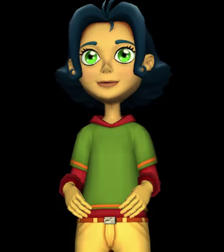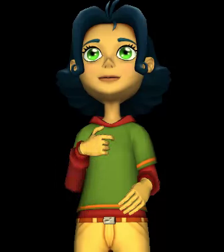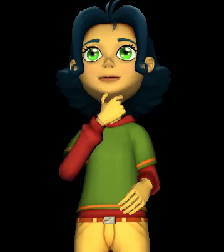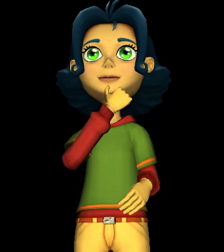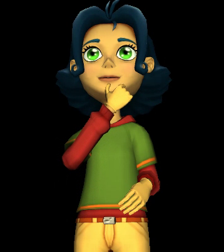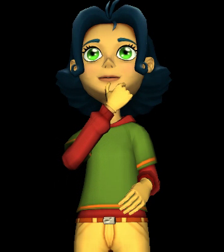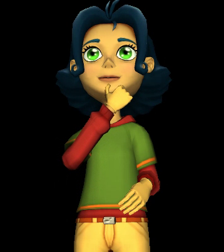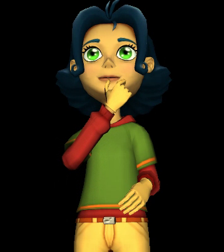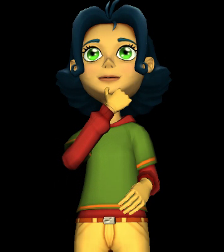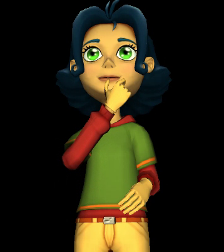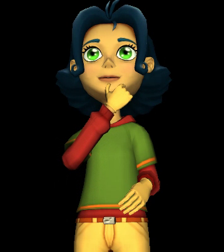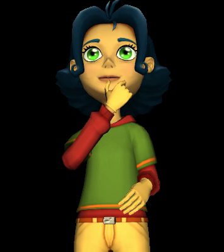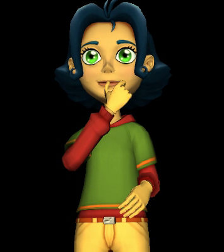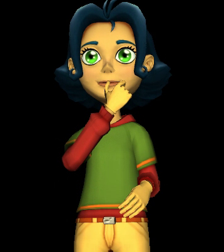إنجليترا